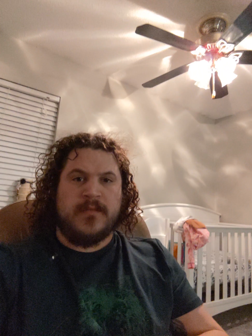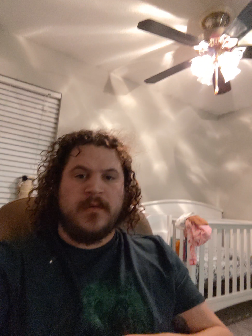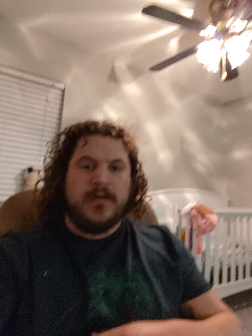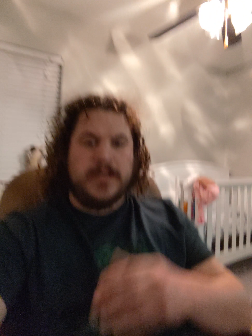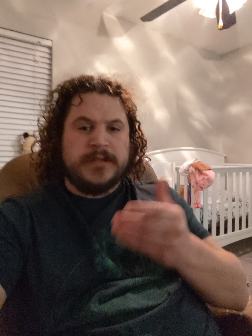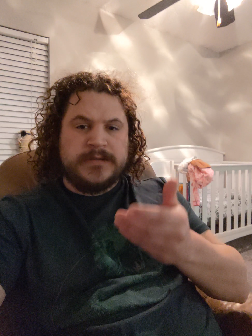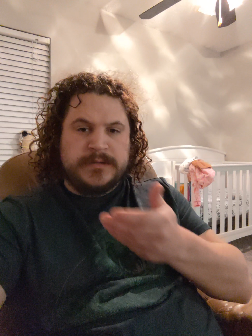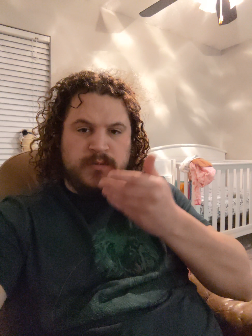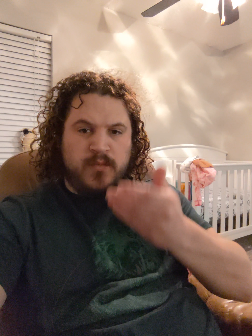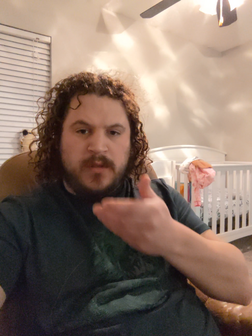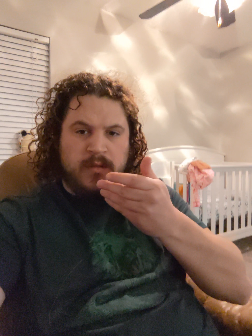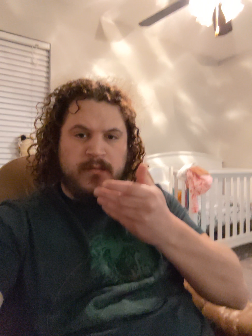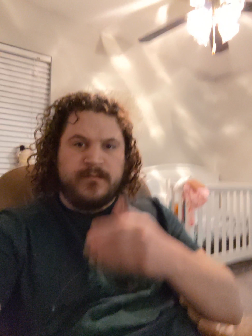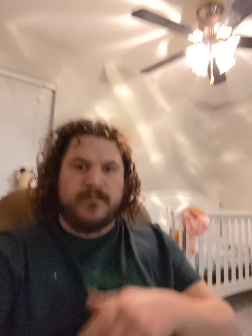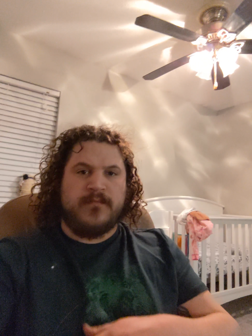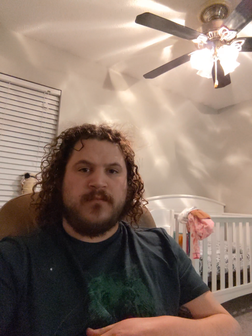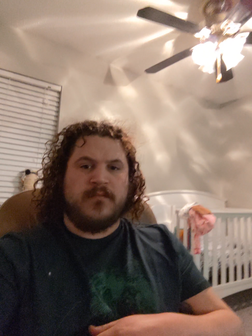cereal